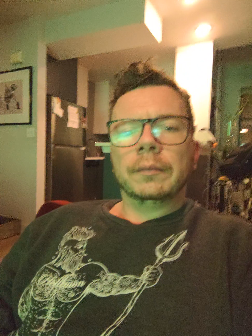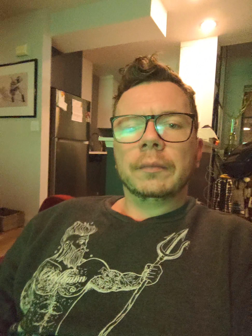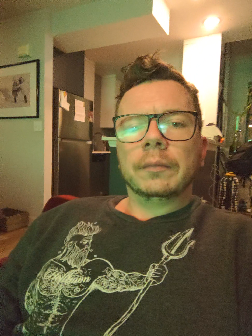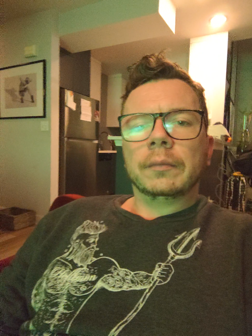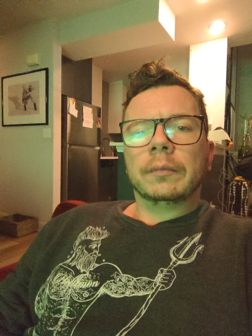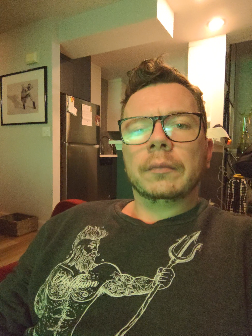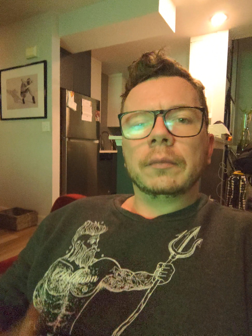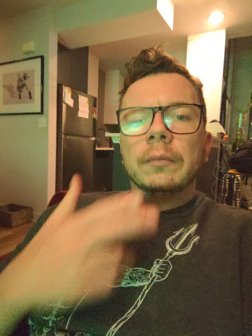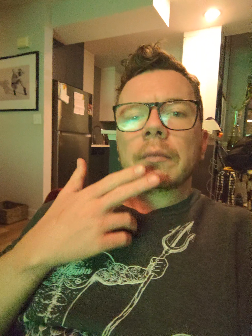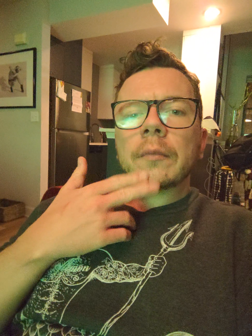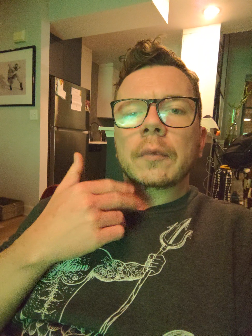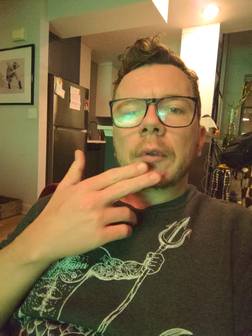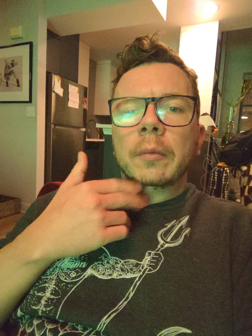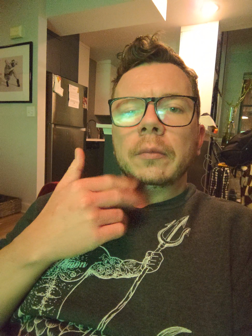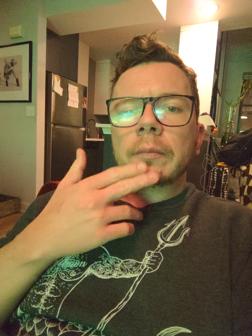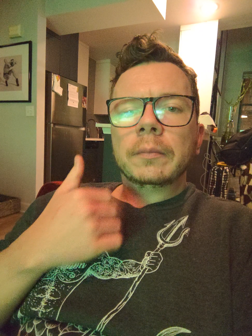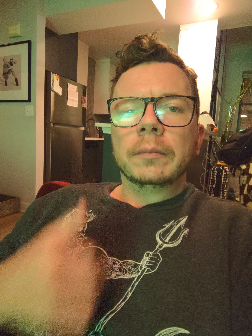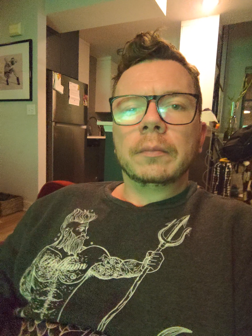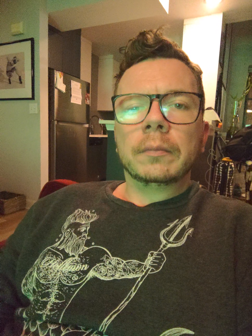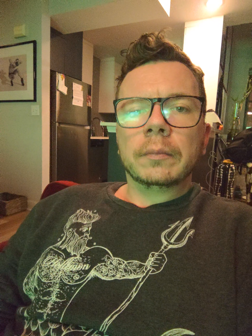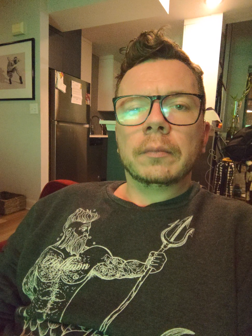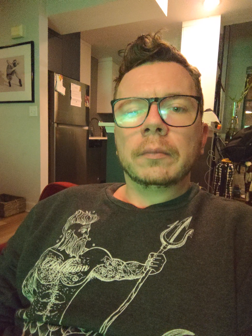cute